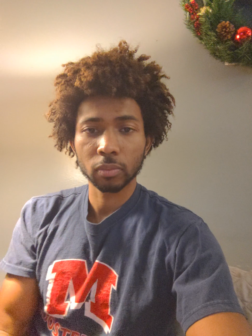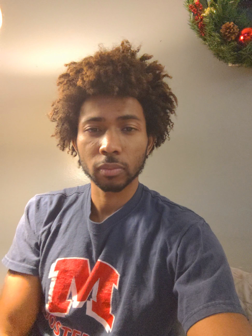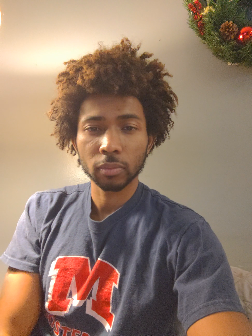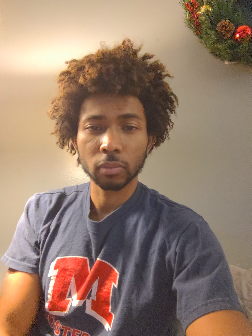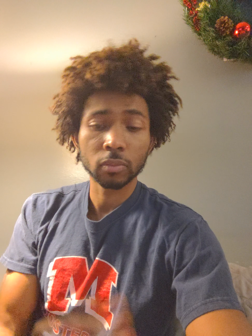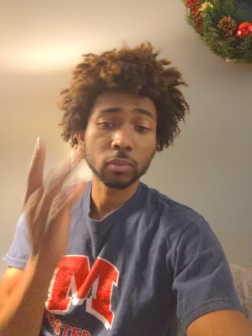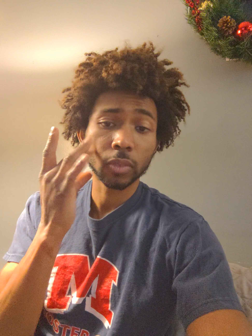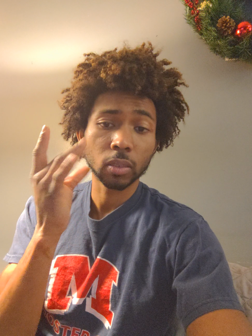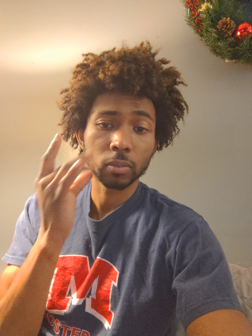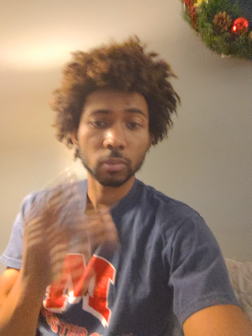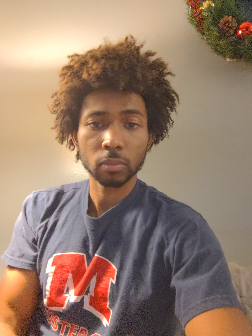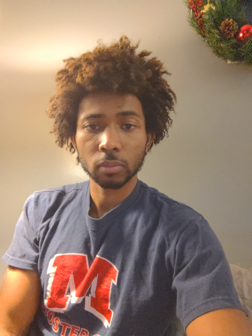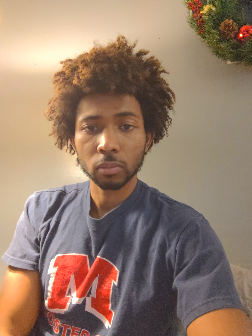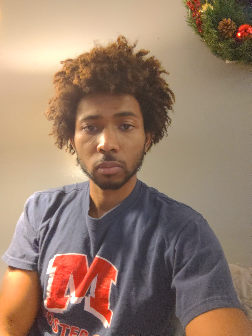kitty